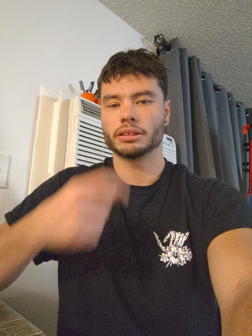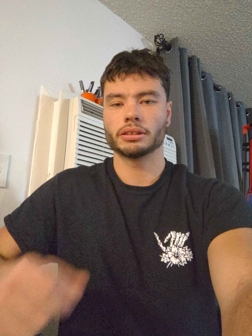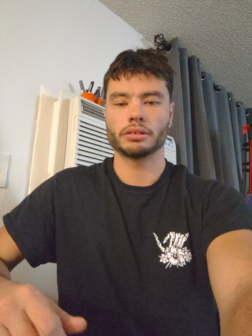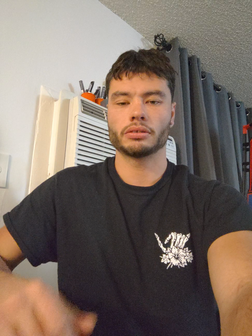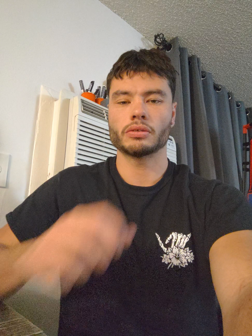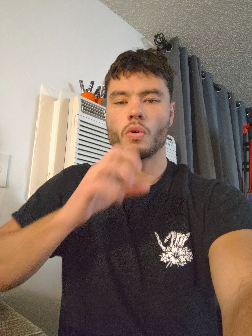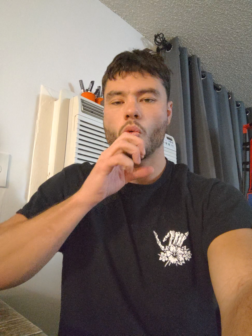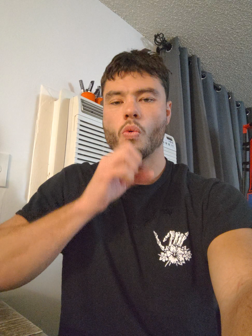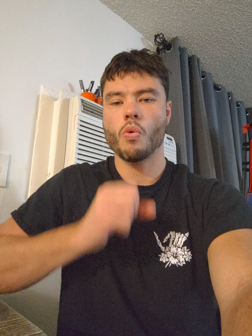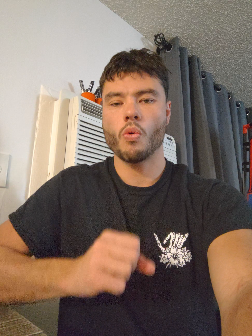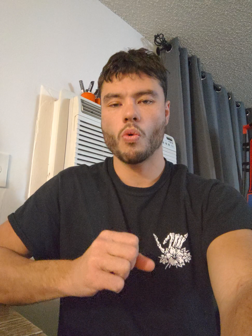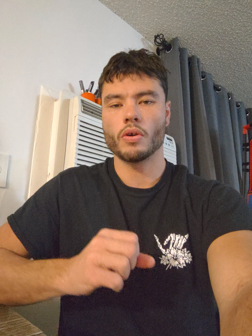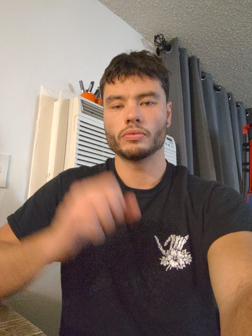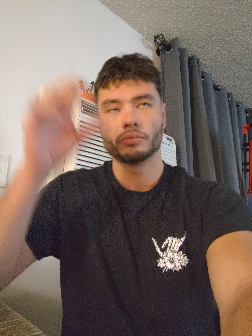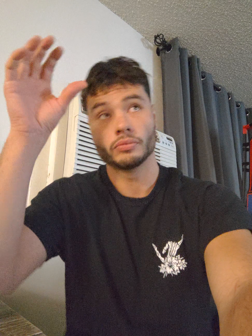old